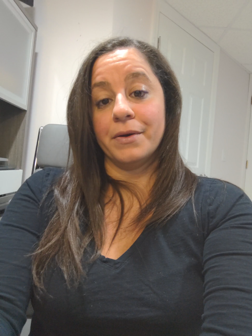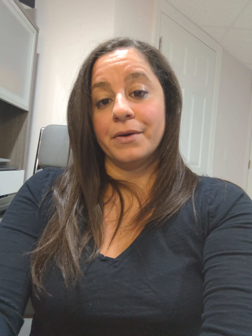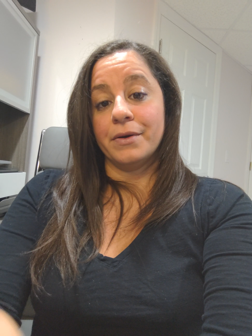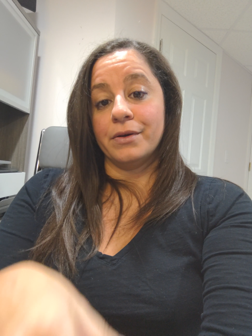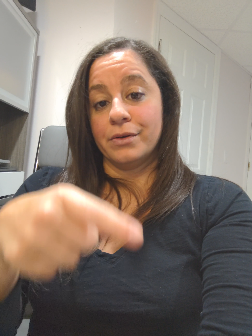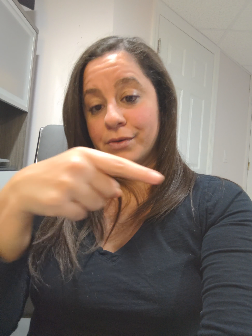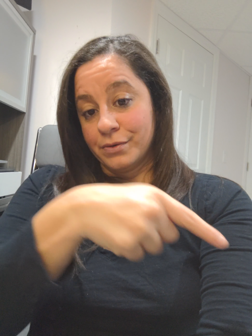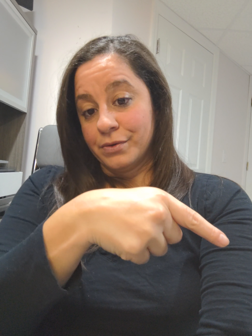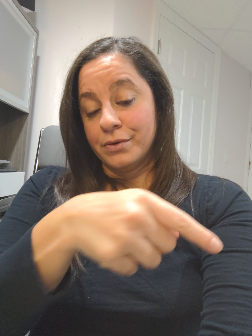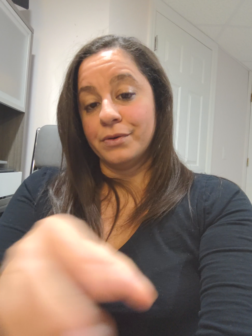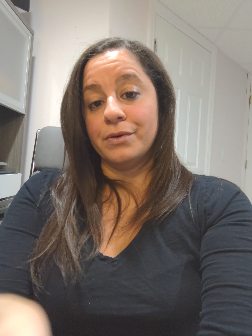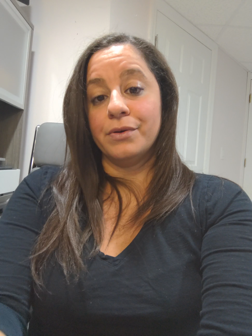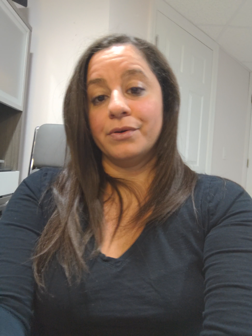he/she/it